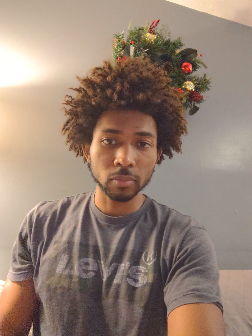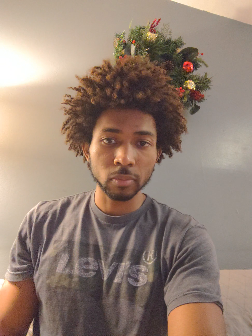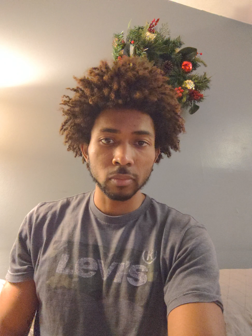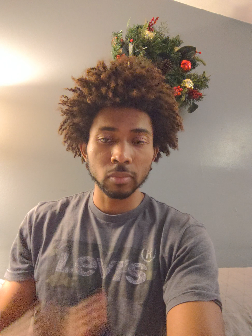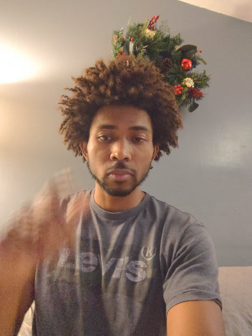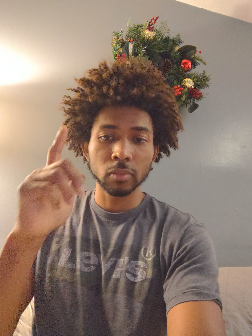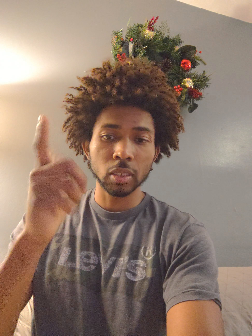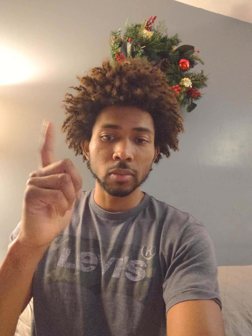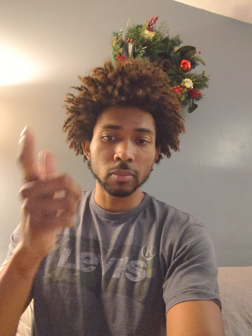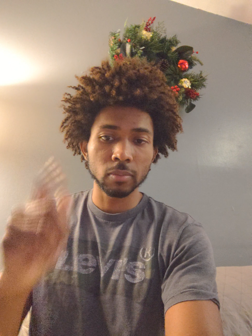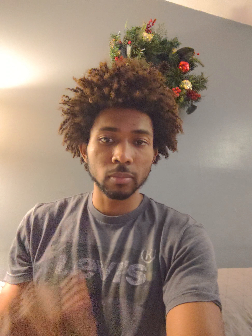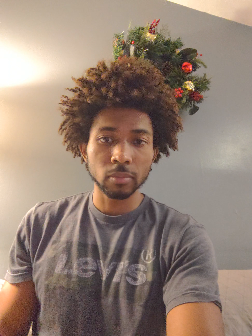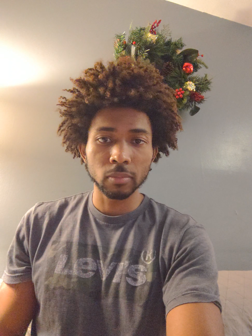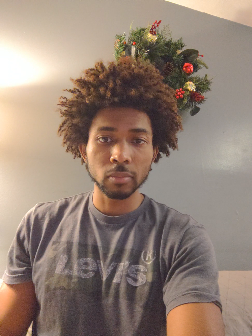later